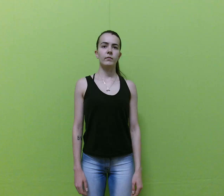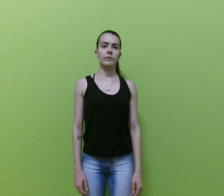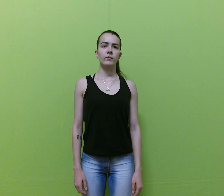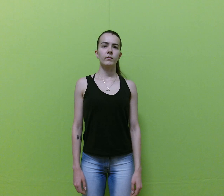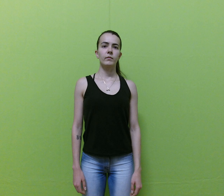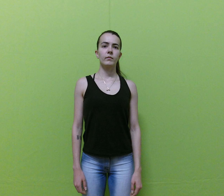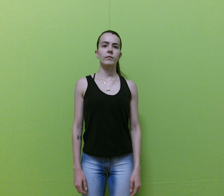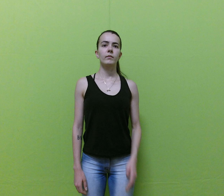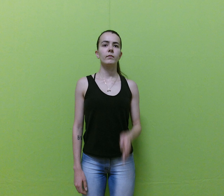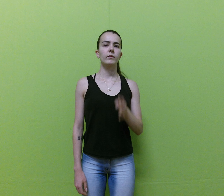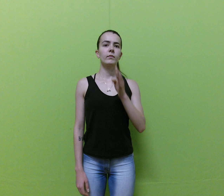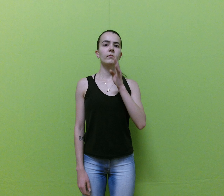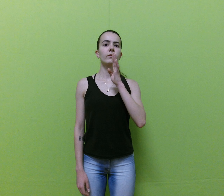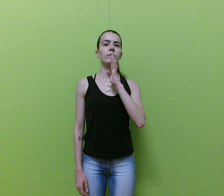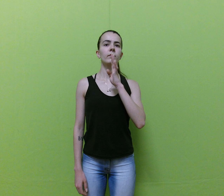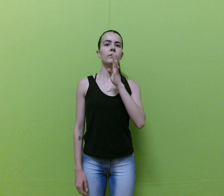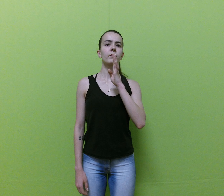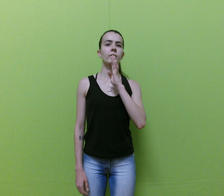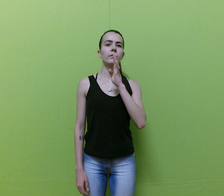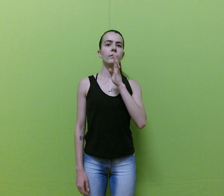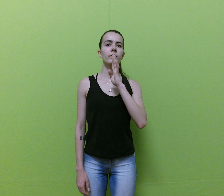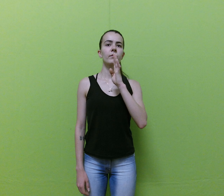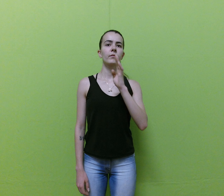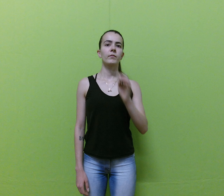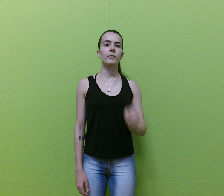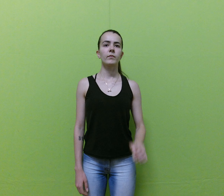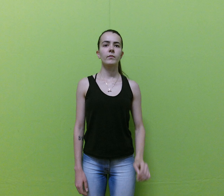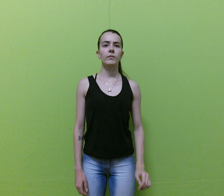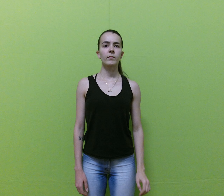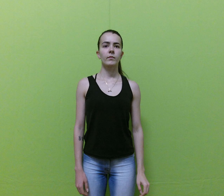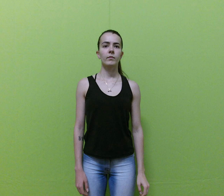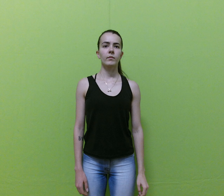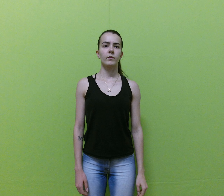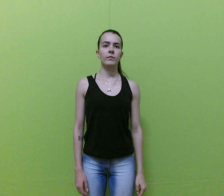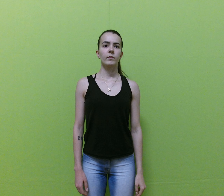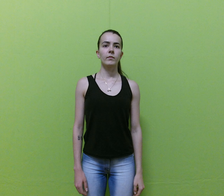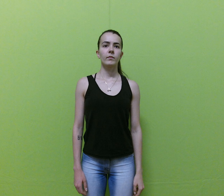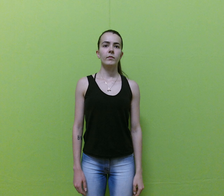conhecer